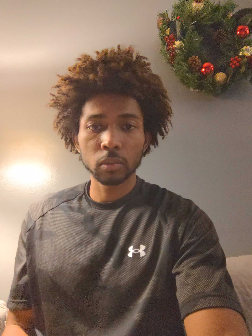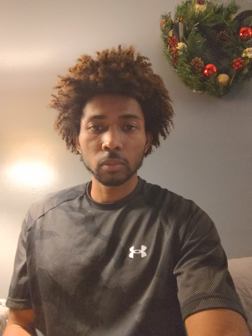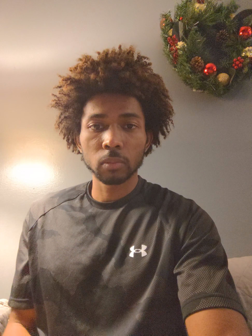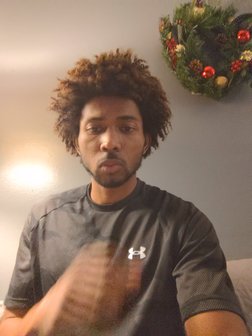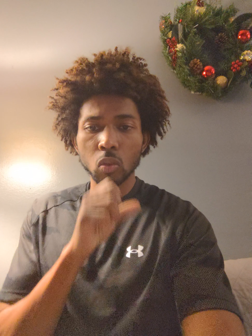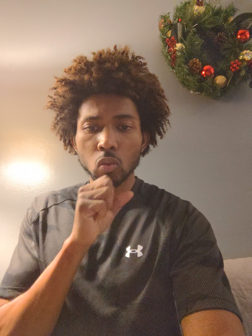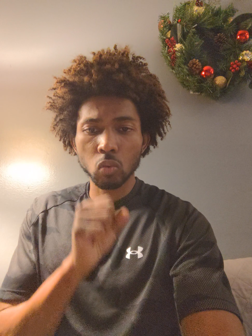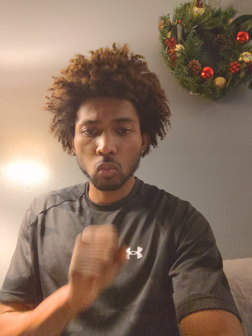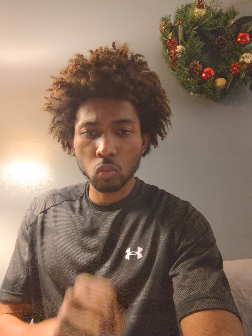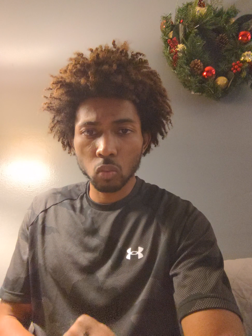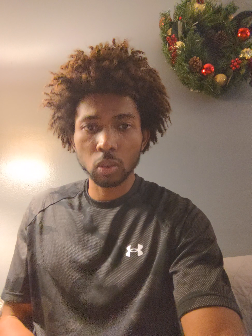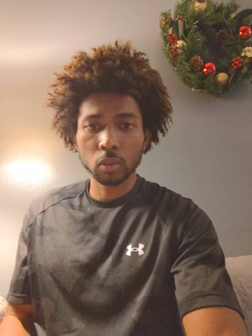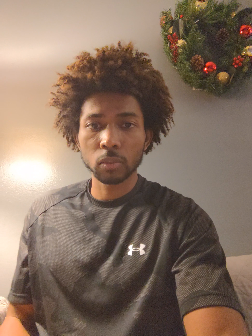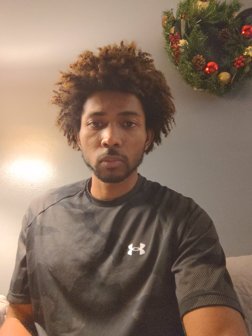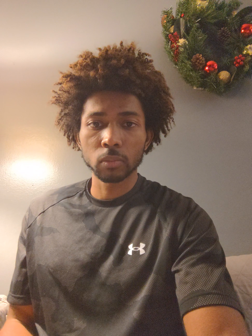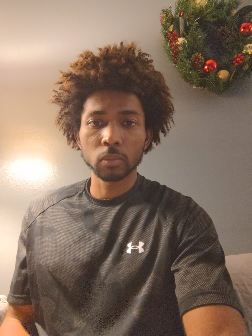old